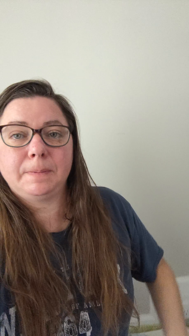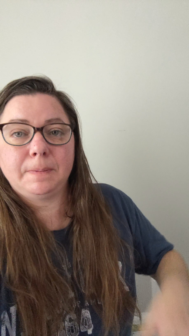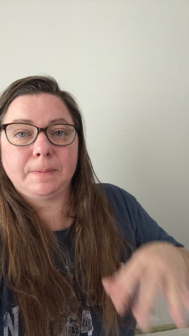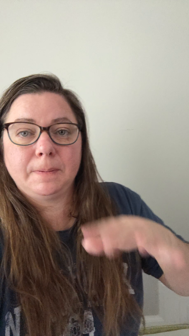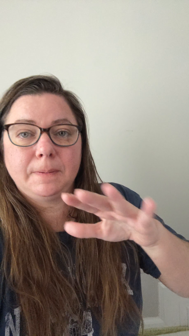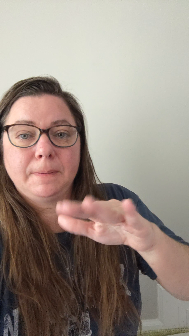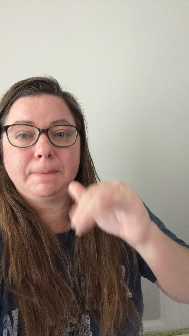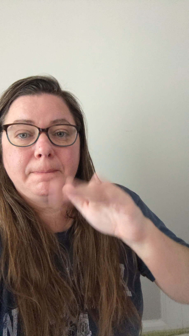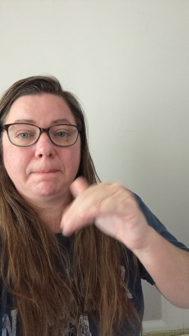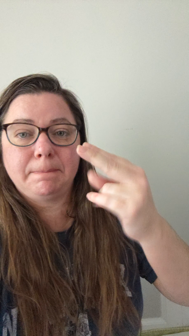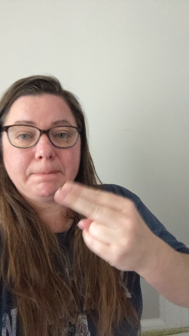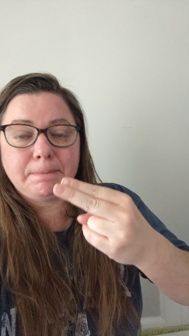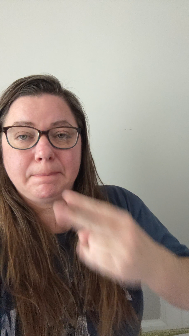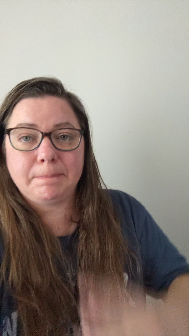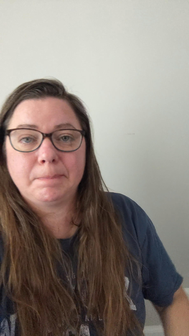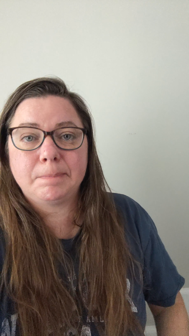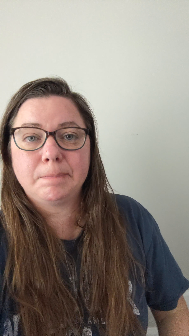pet's name